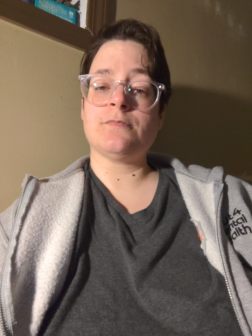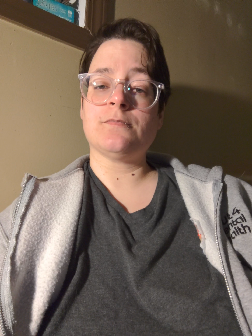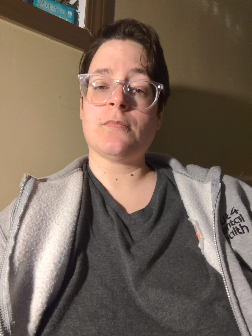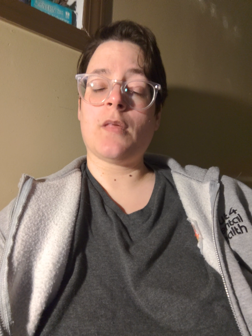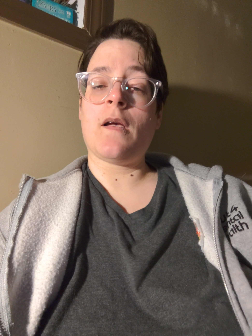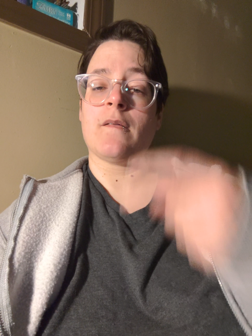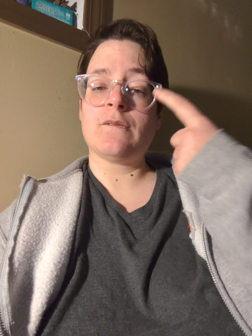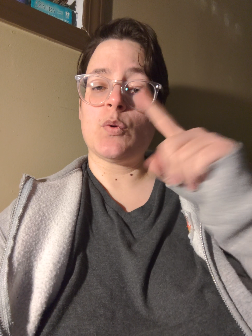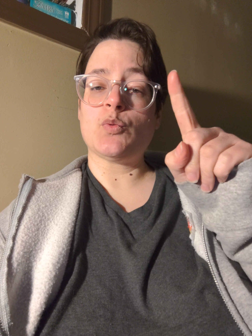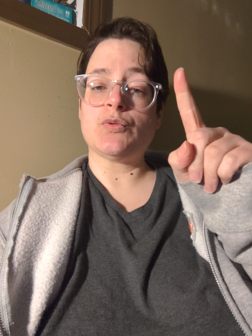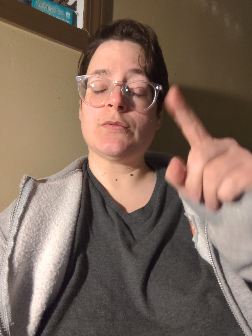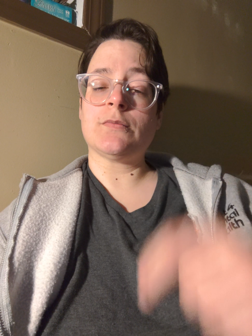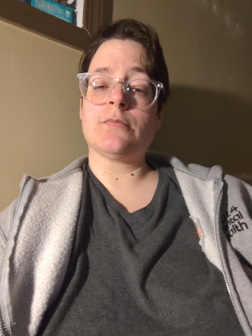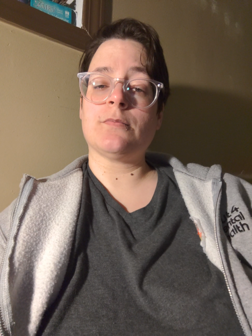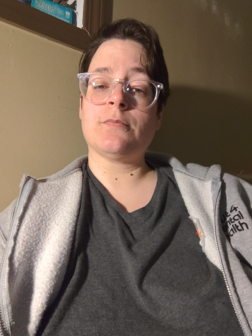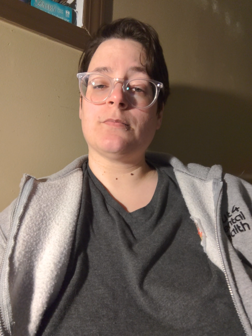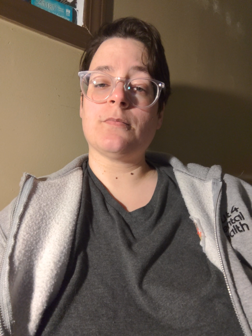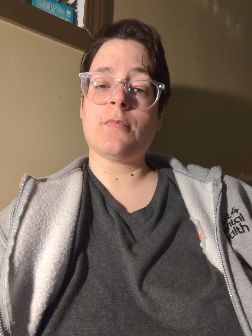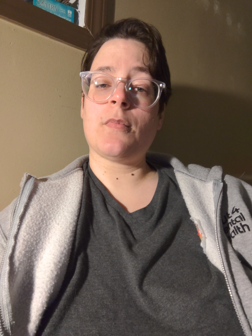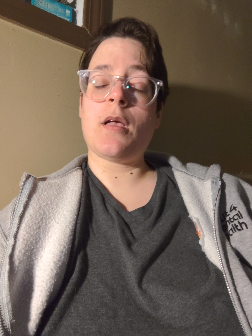for